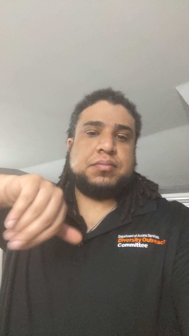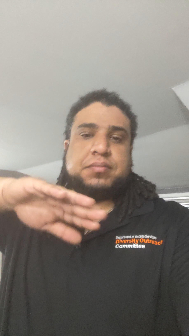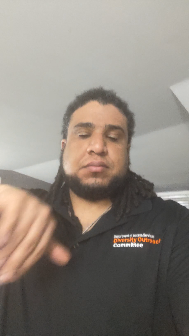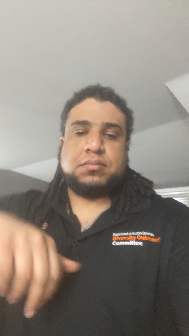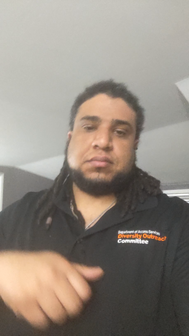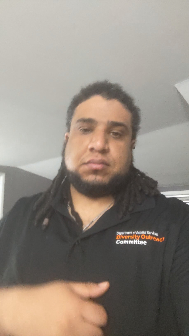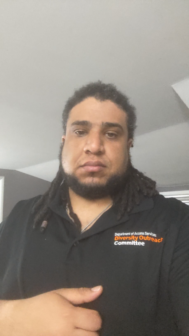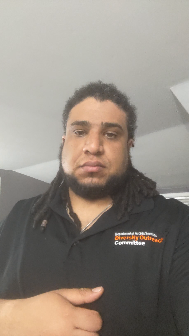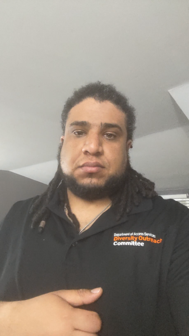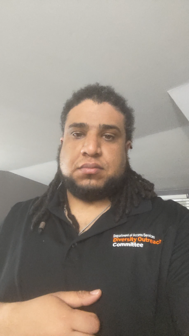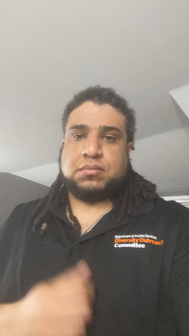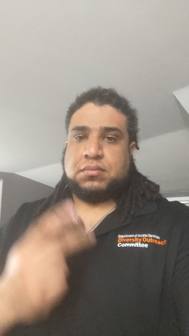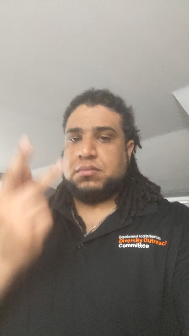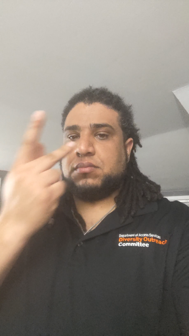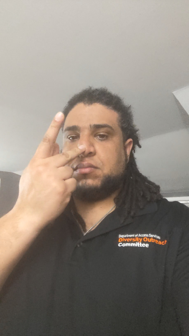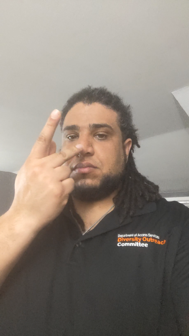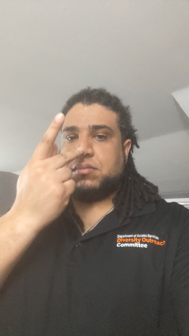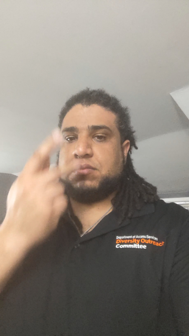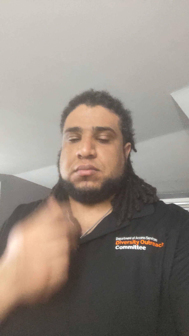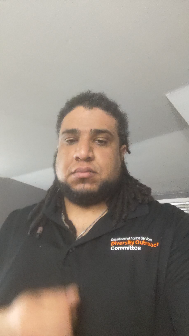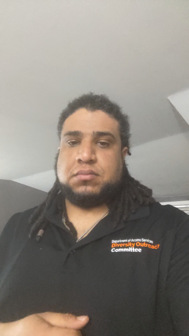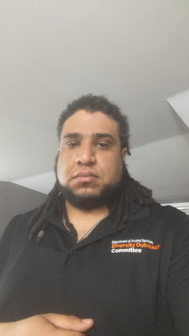penis